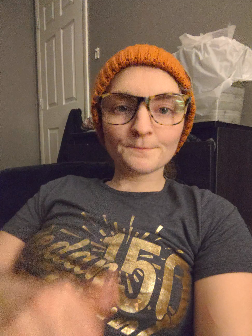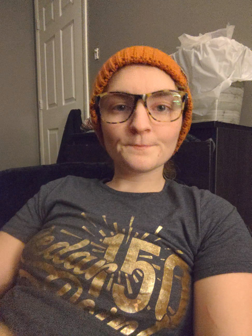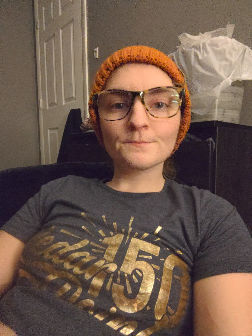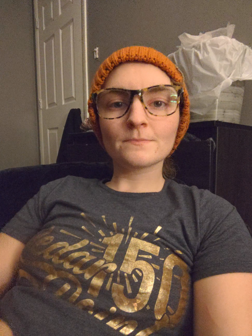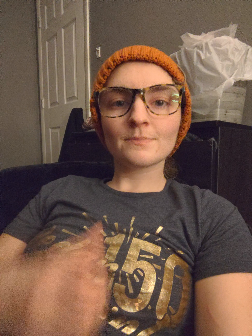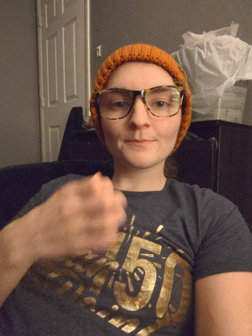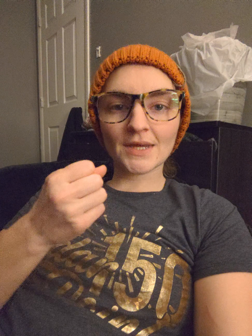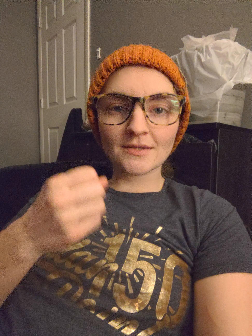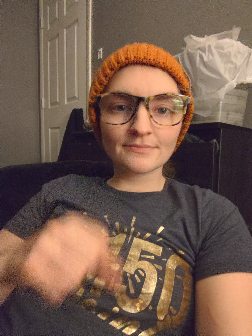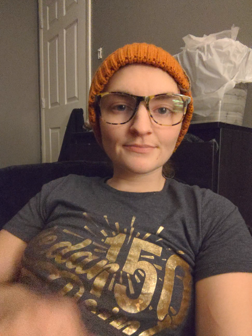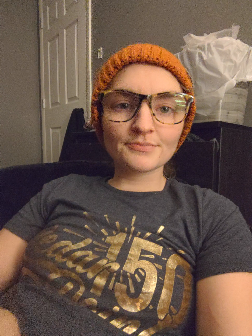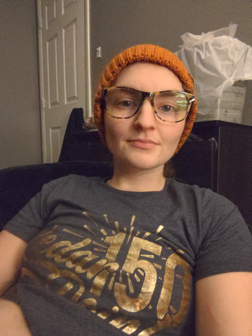milk